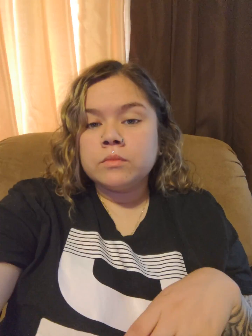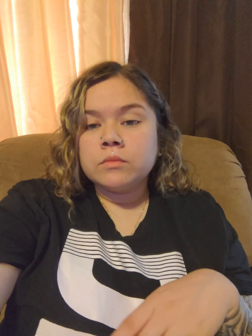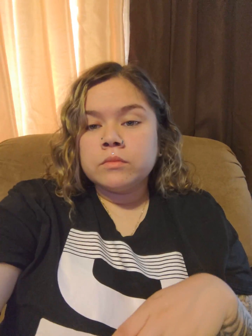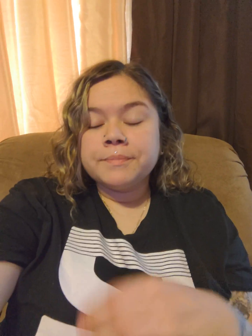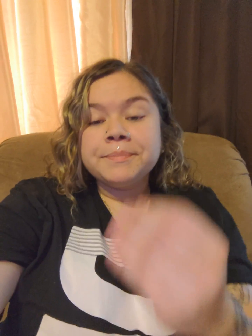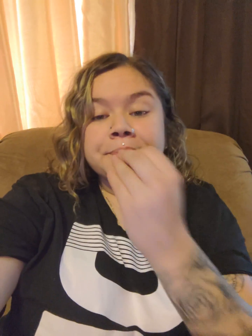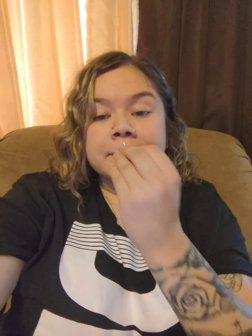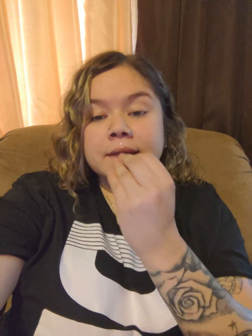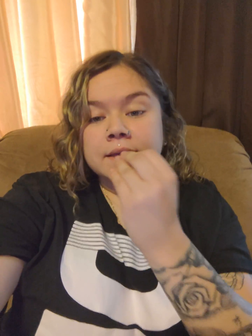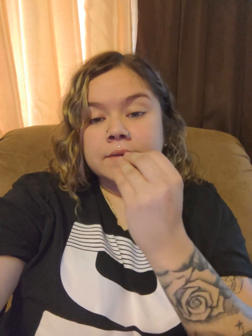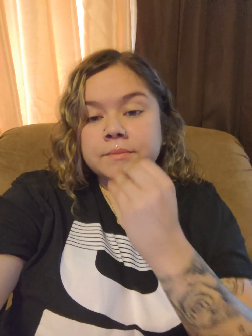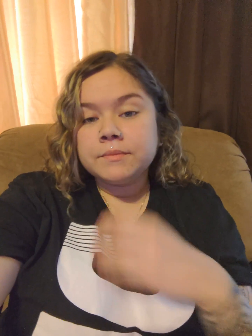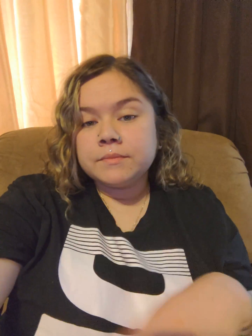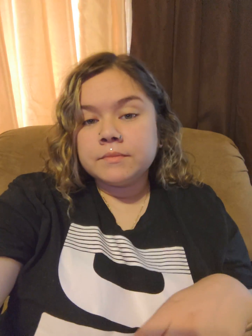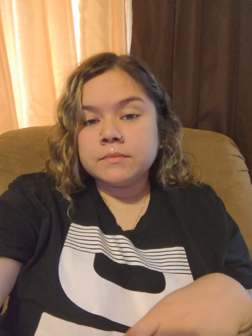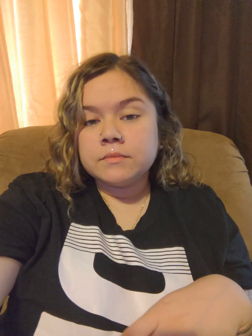eat